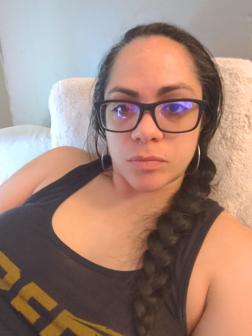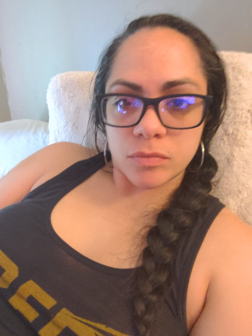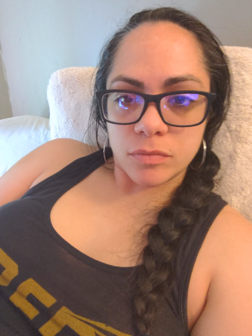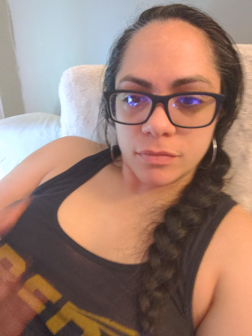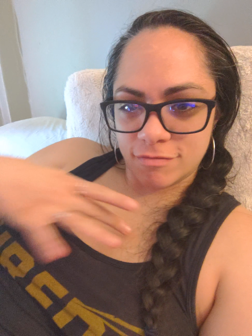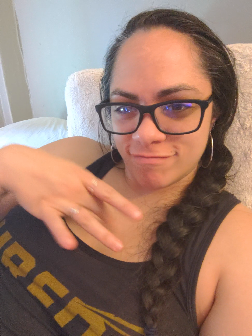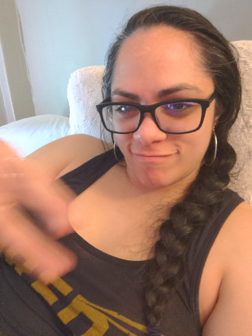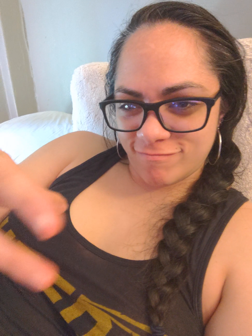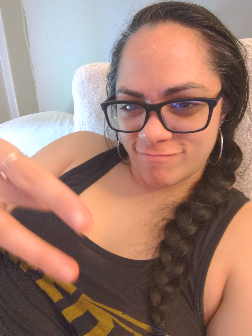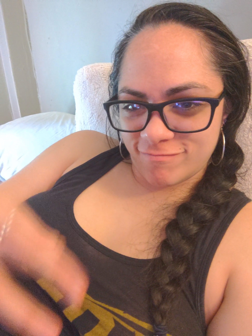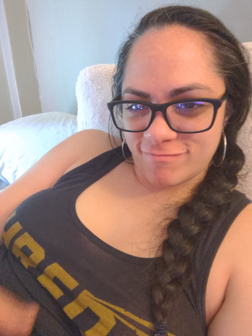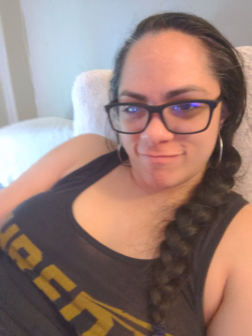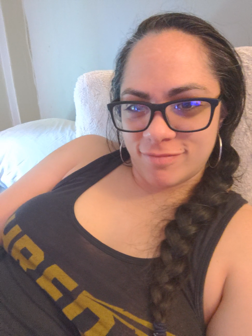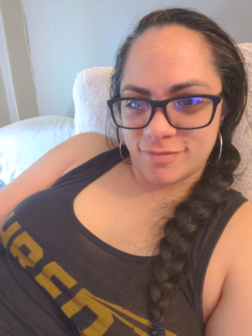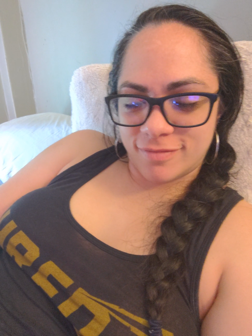like